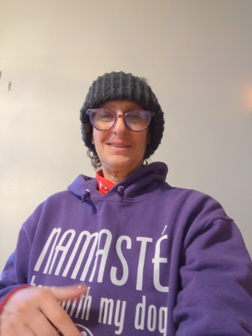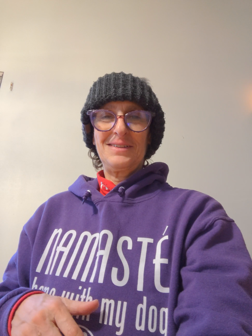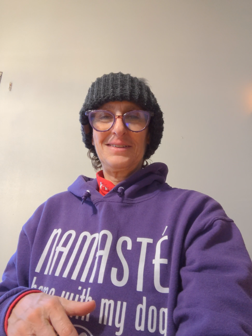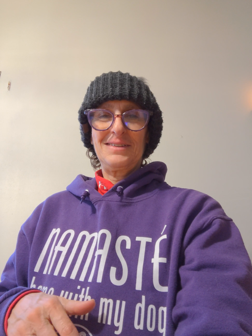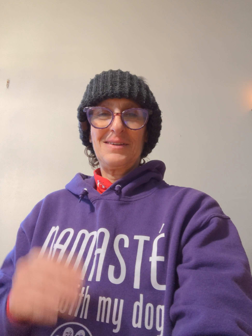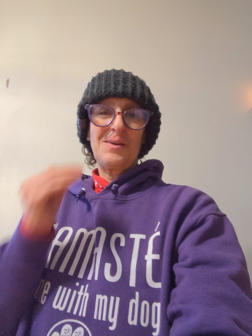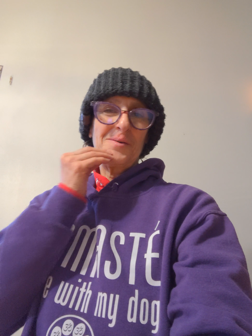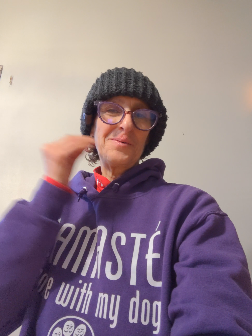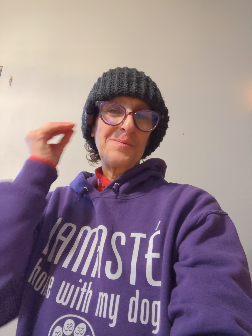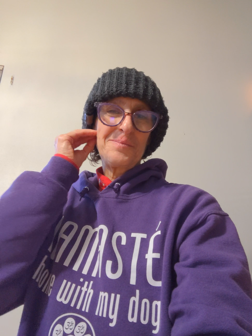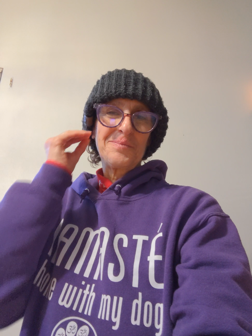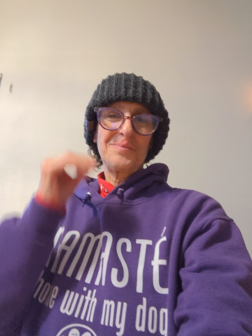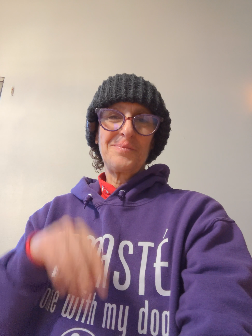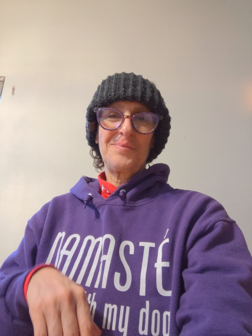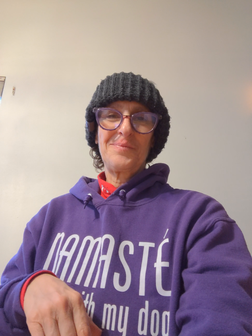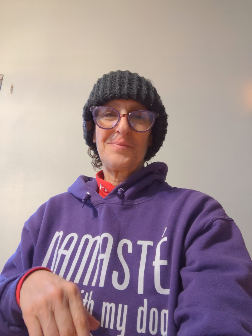home